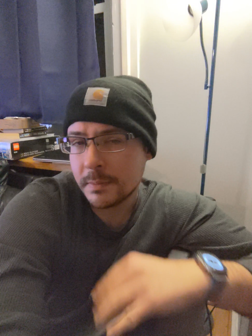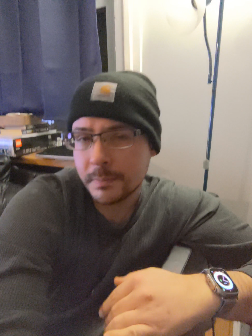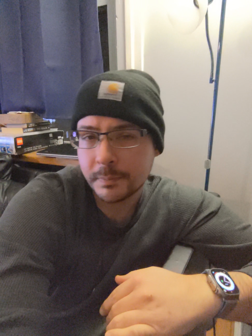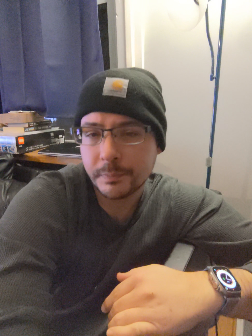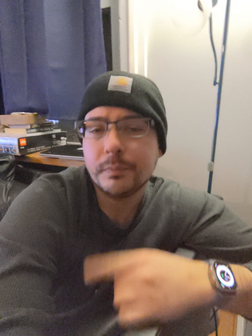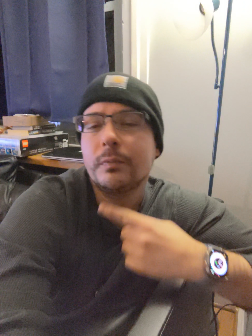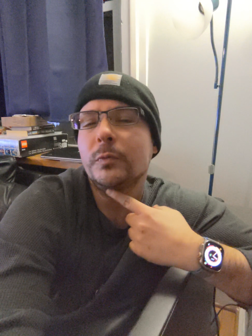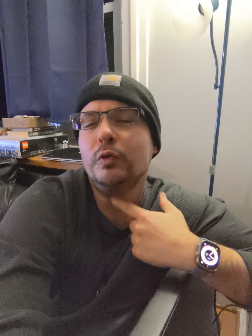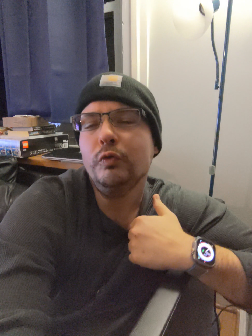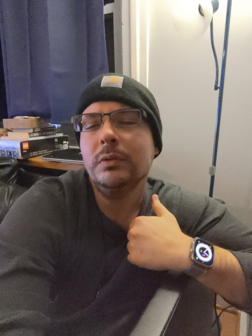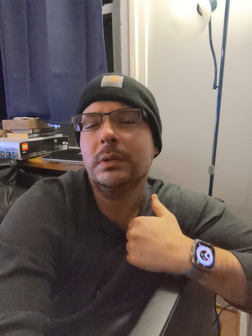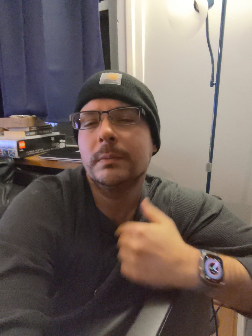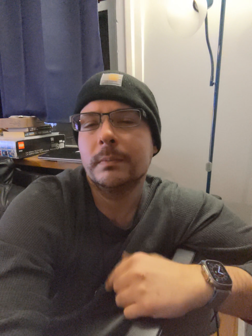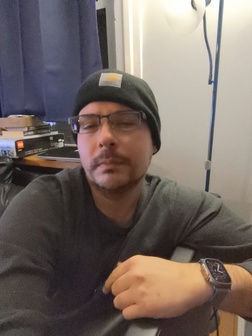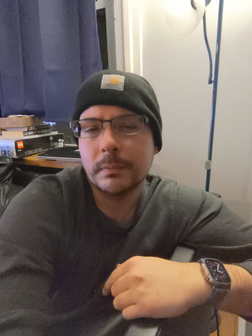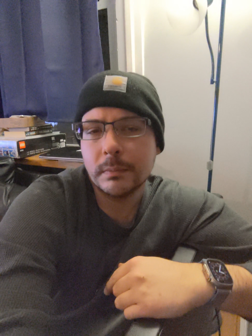thirsty